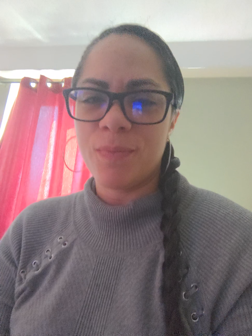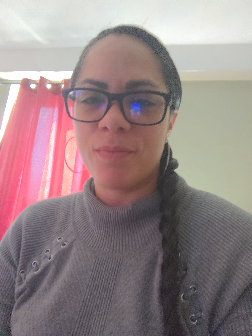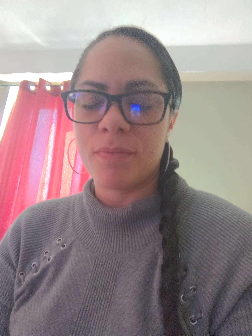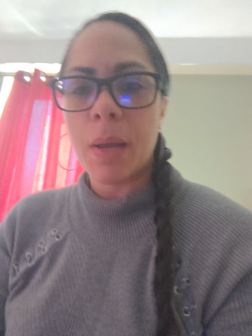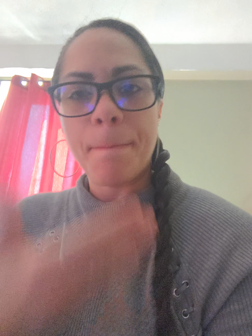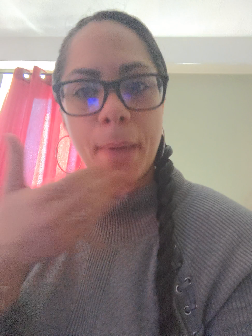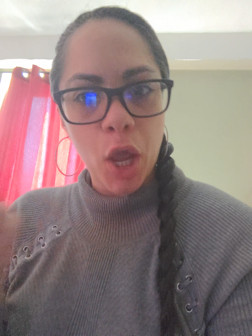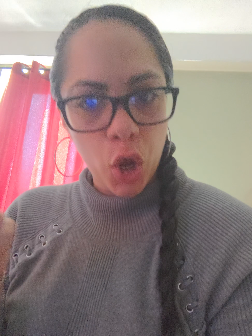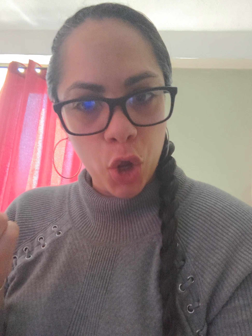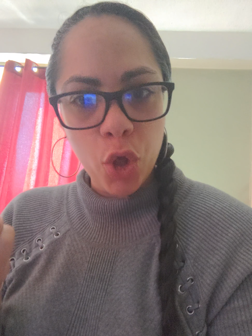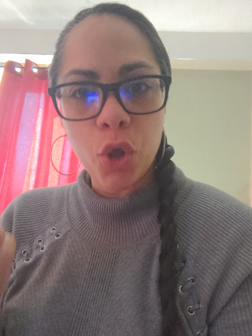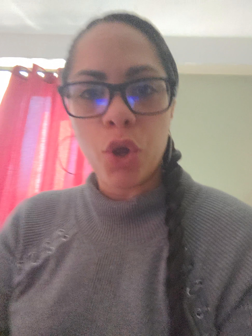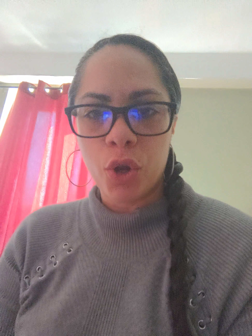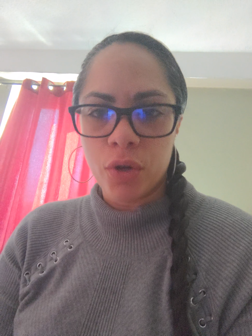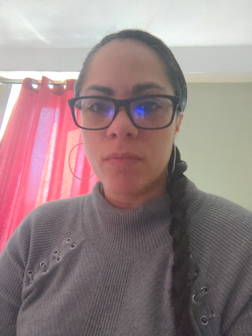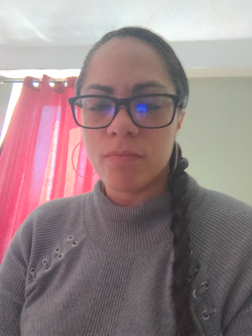better